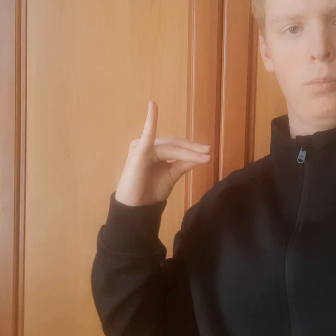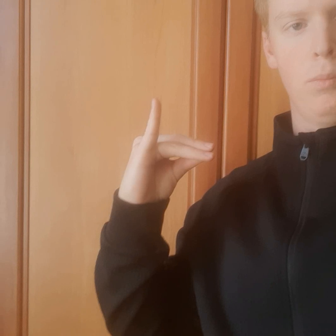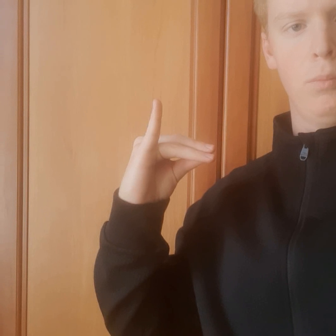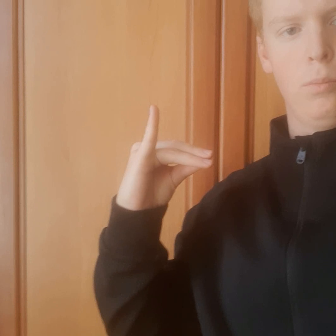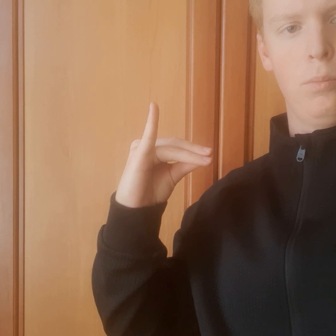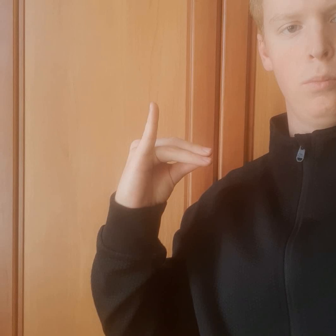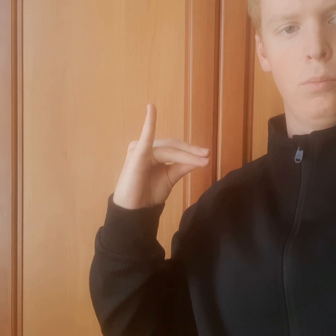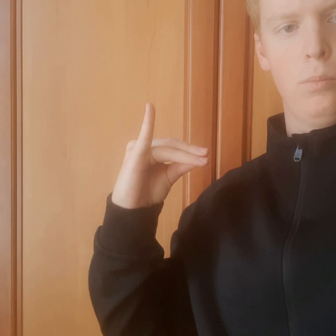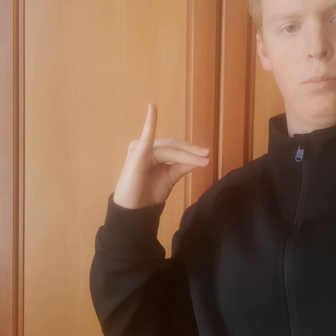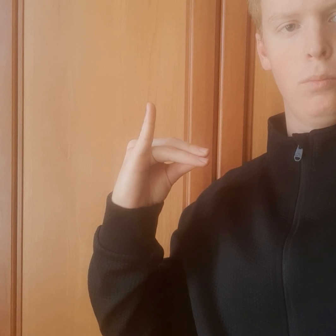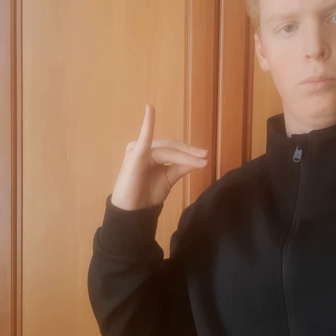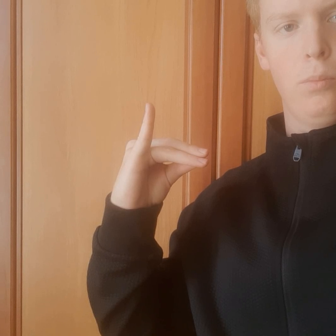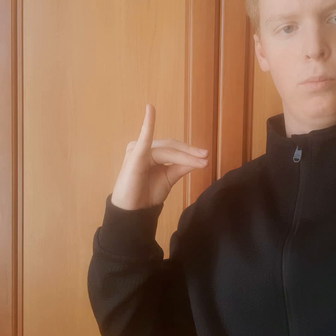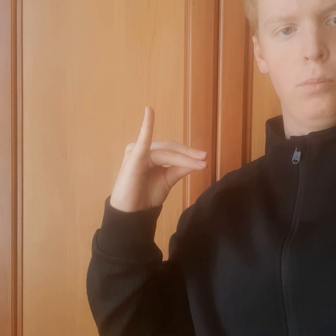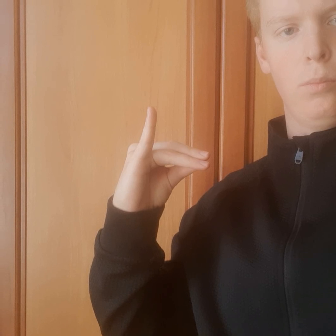Ю